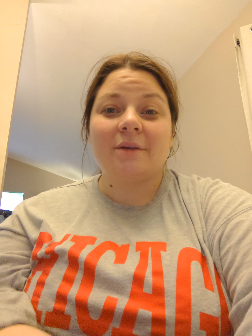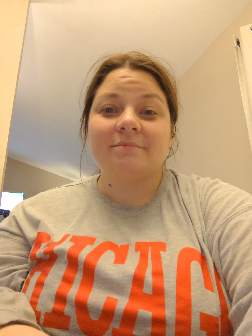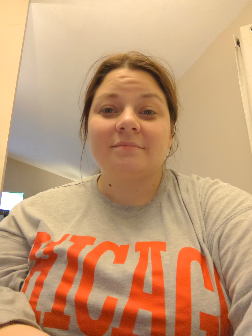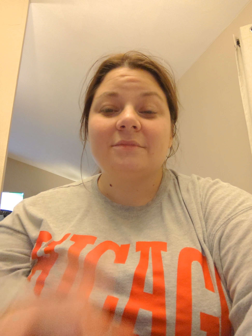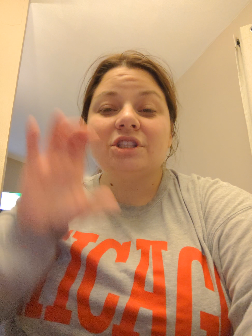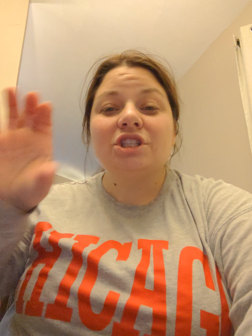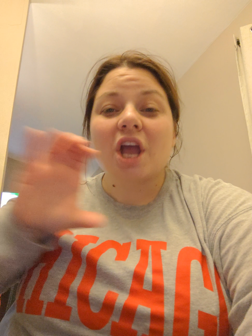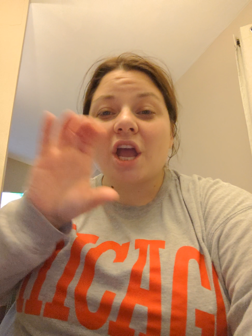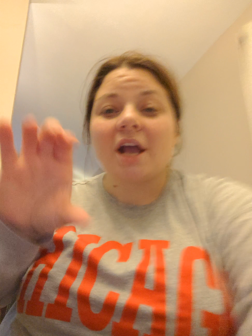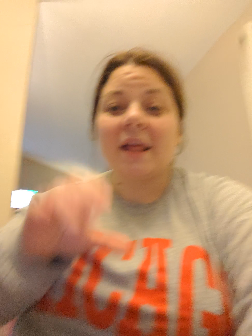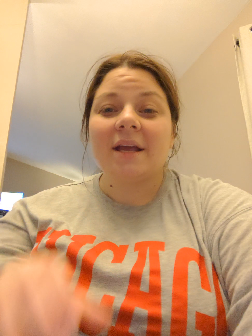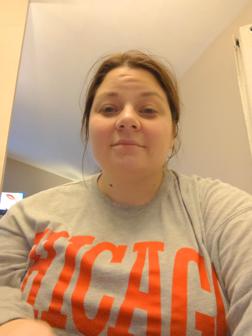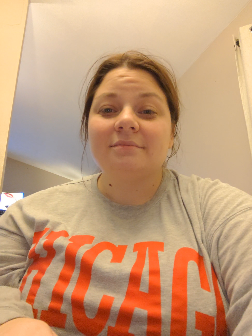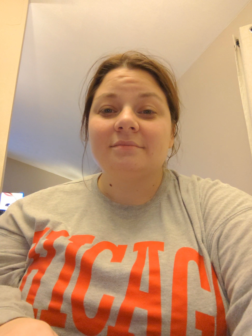chocolate